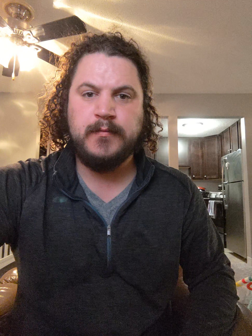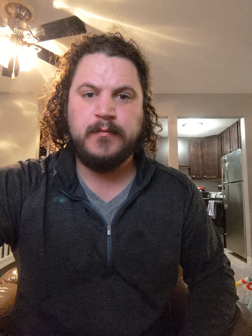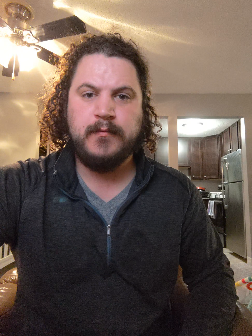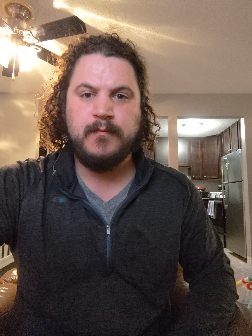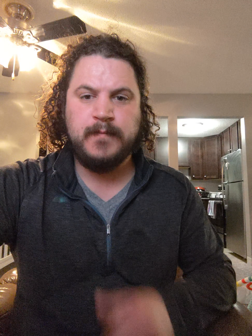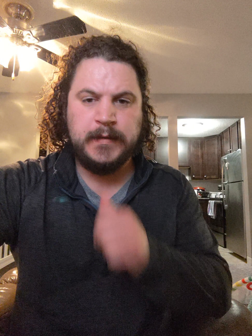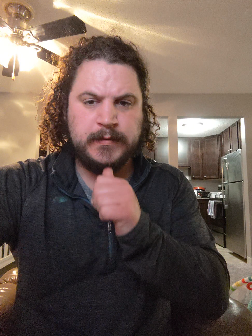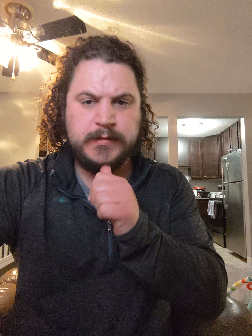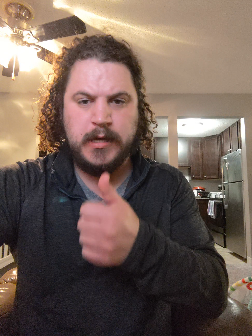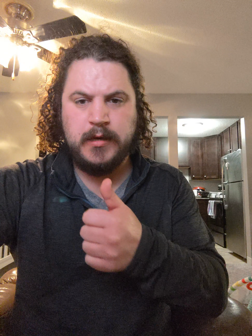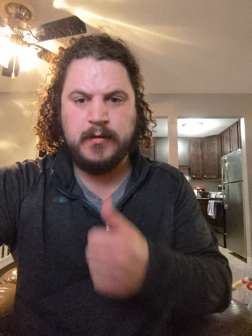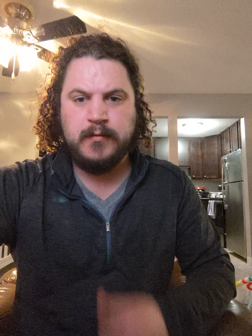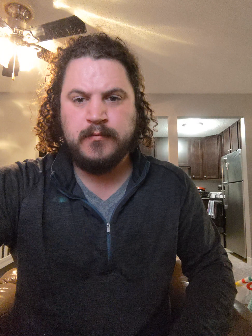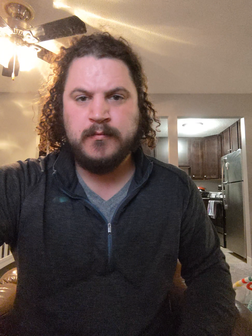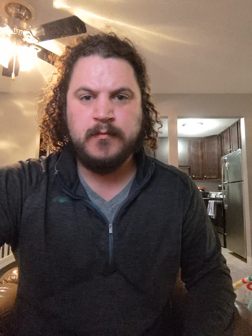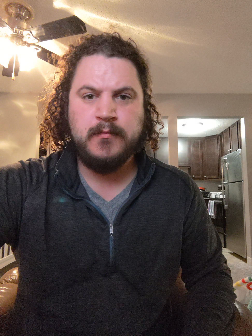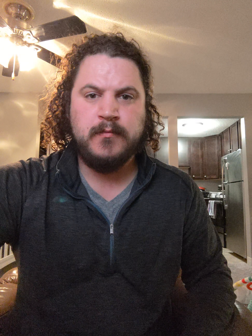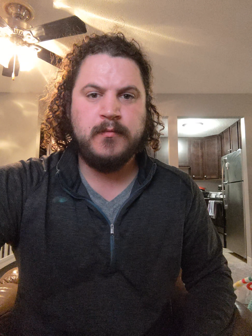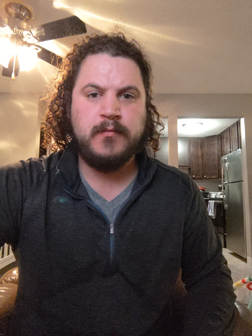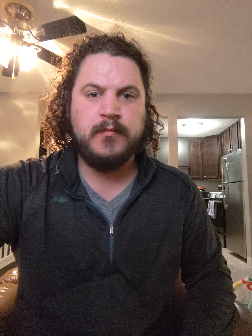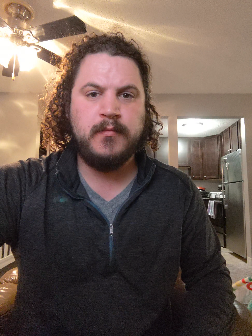not